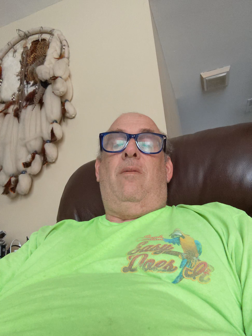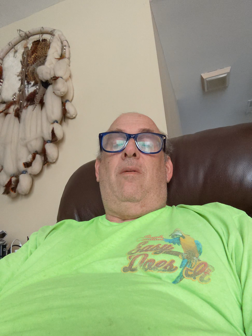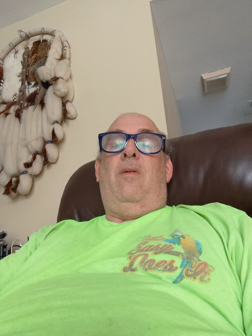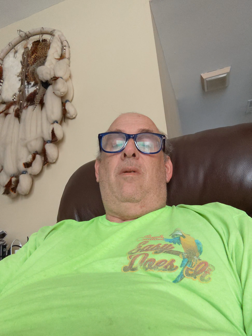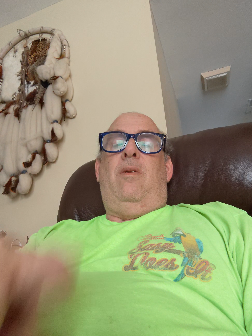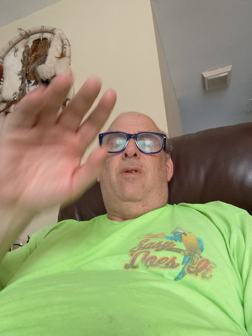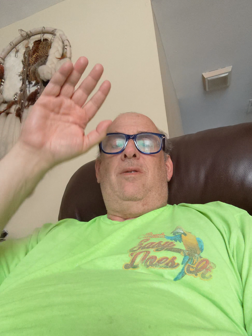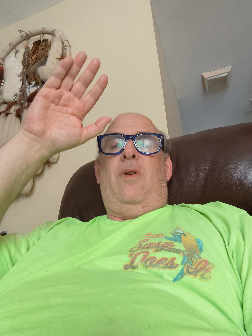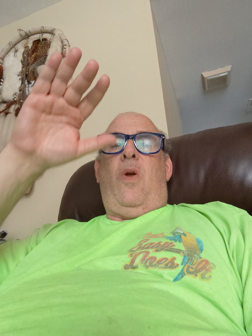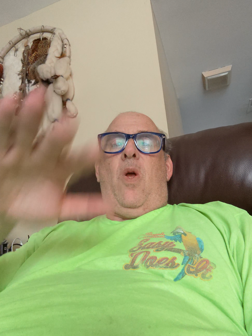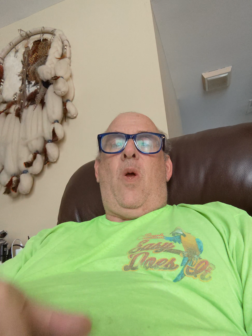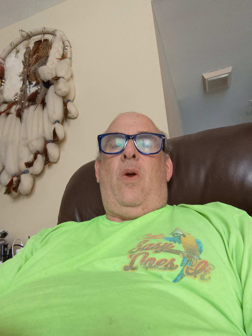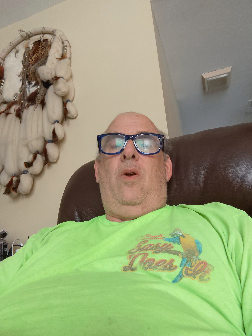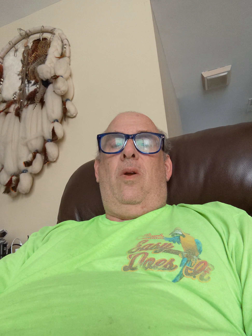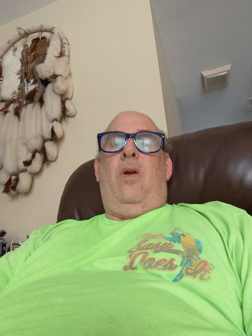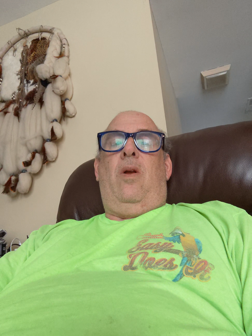snow